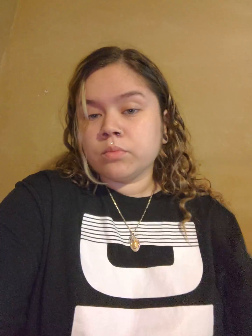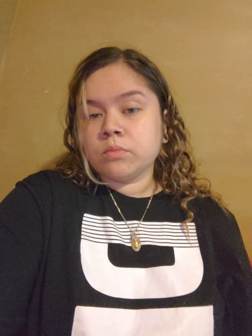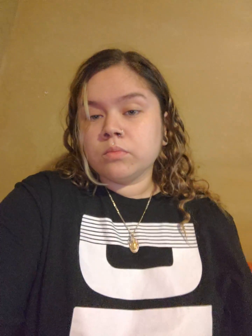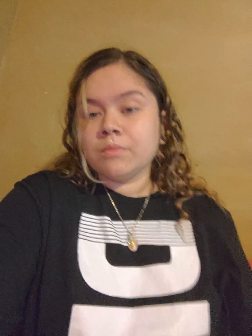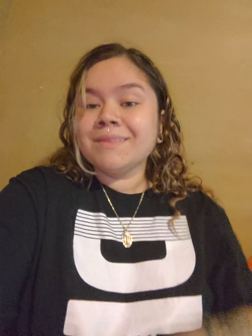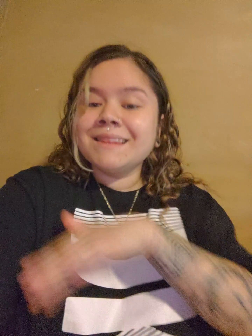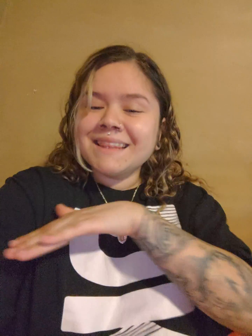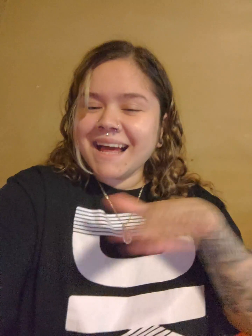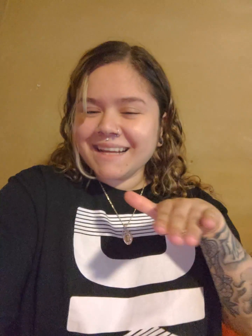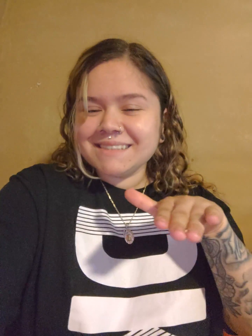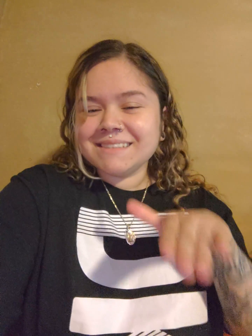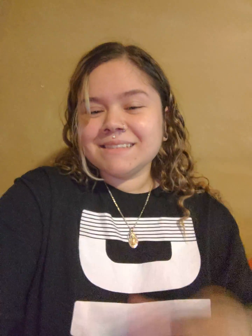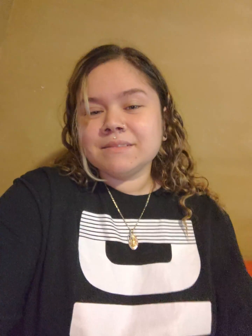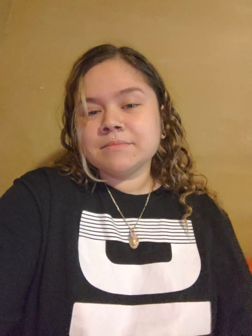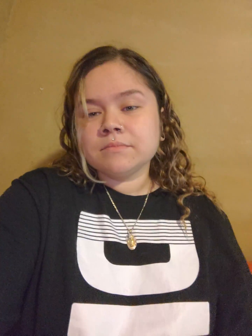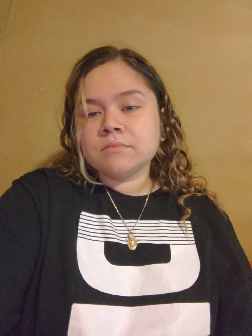nice